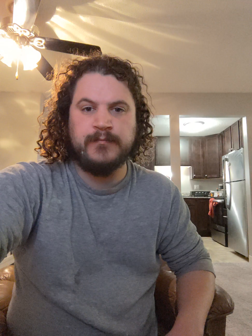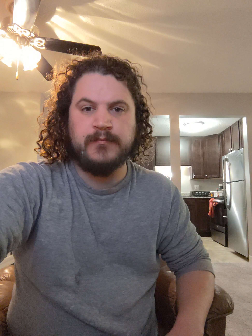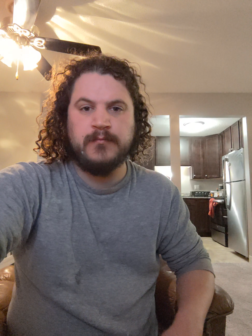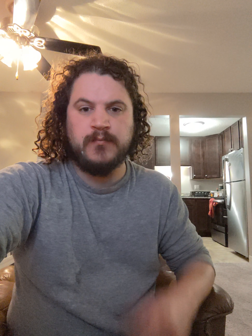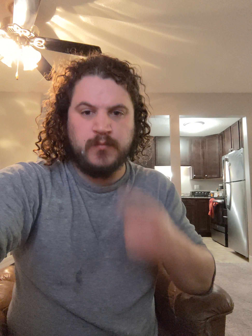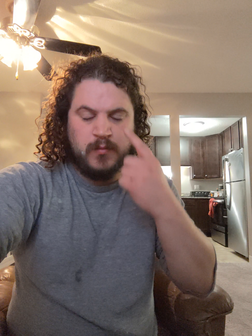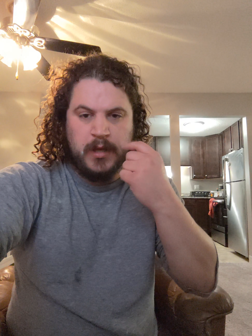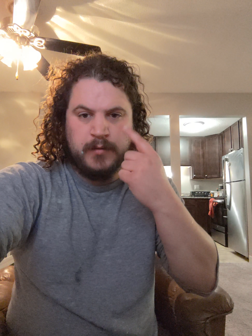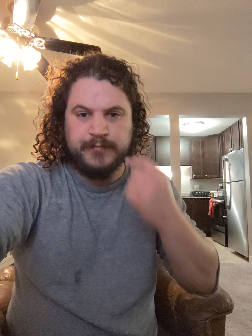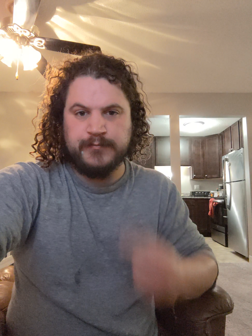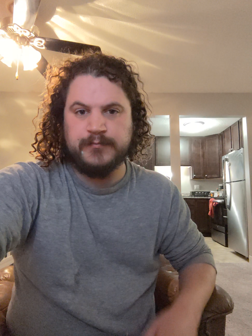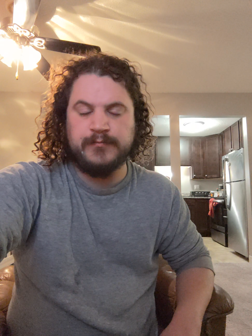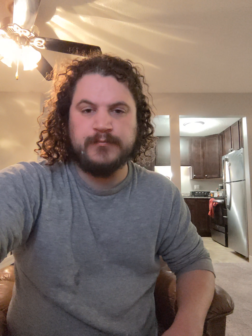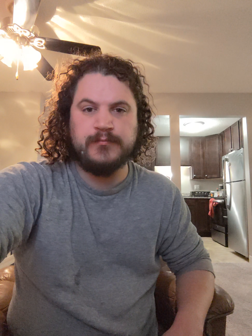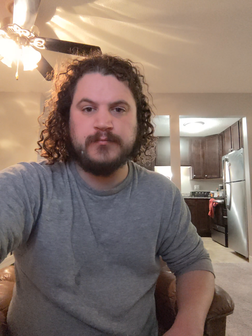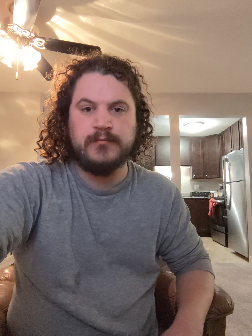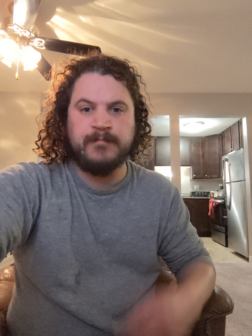cry